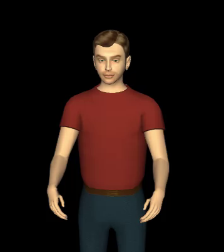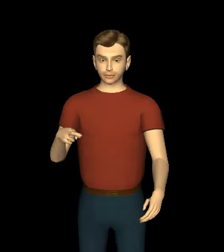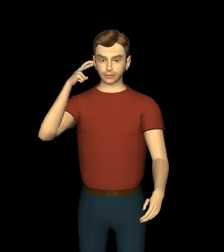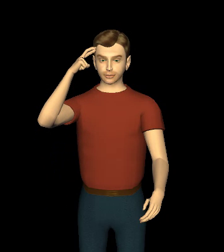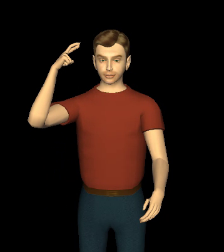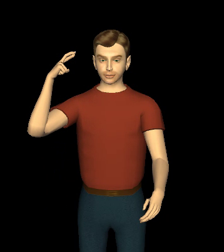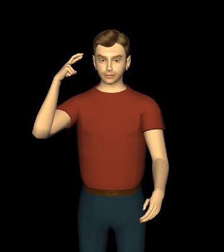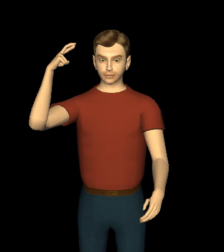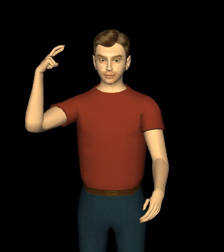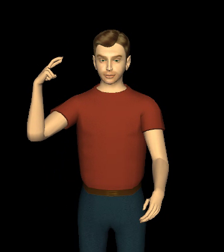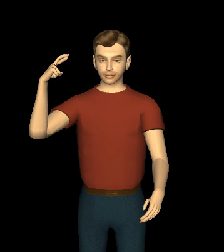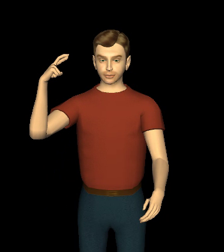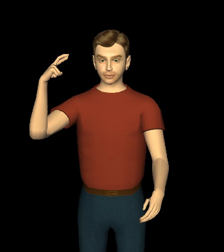حلم